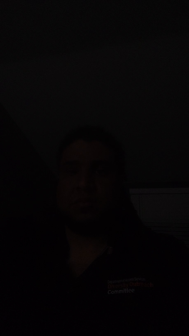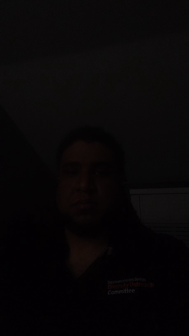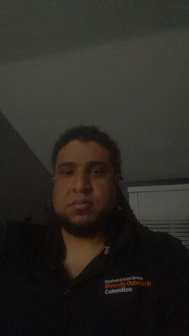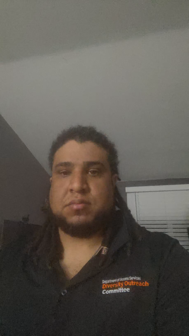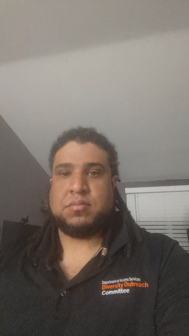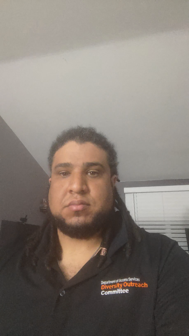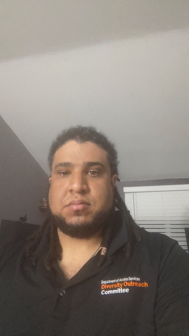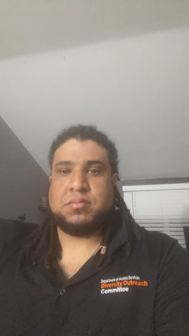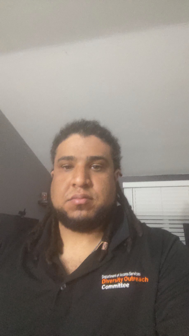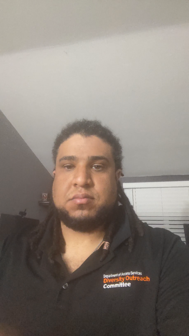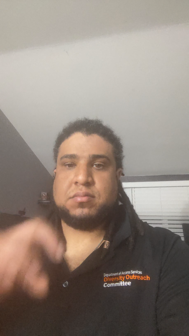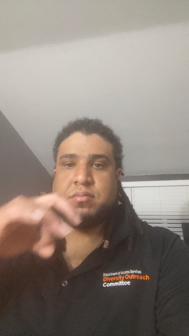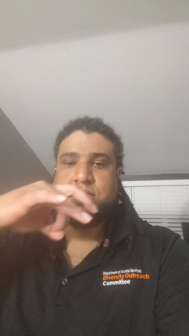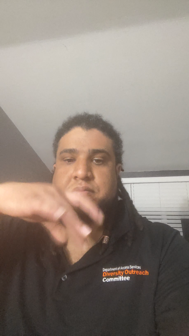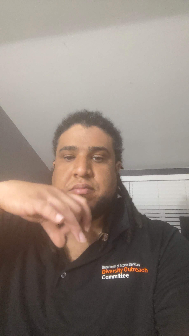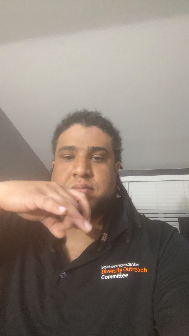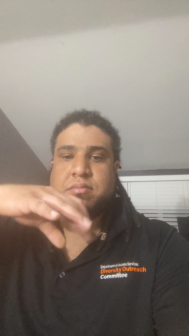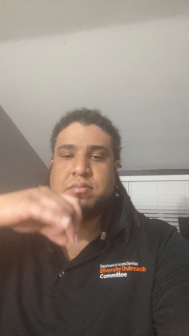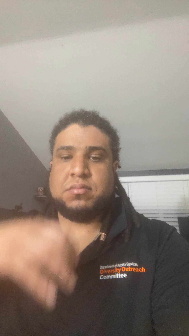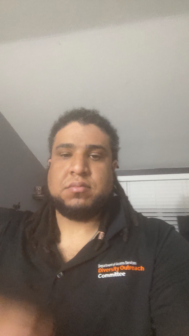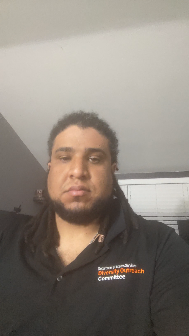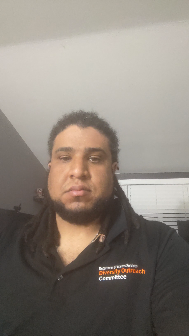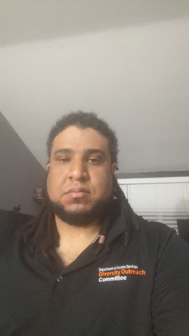pumpkin